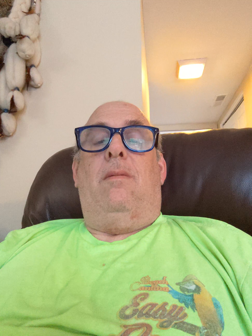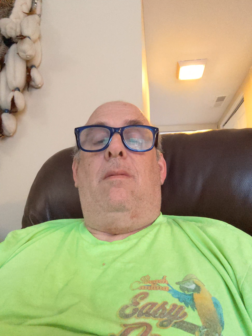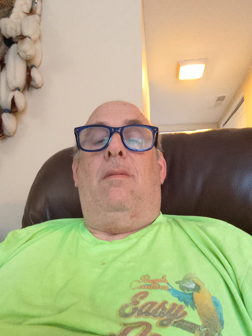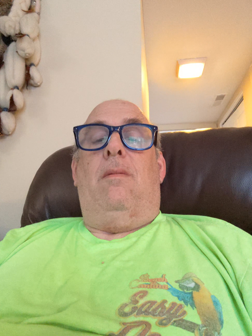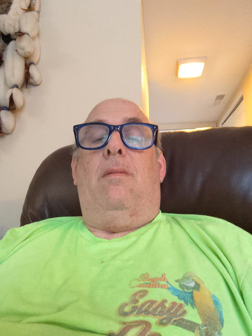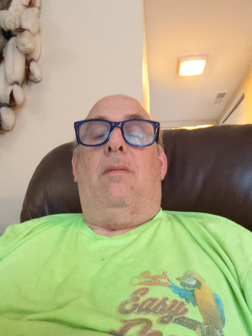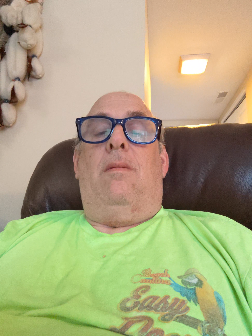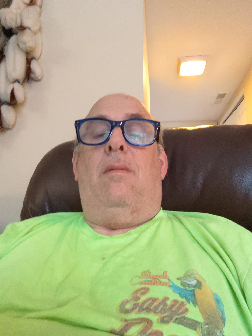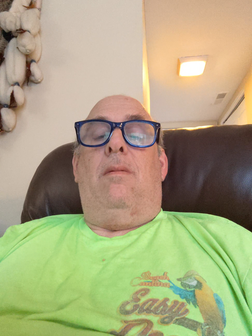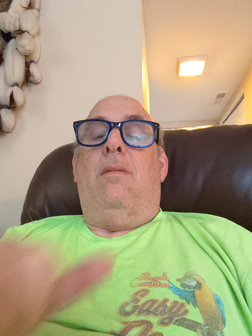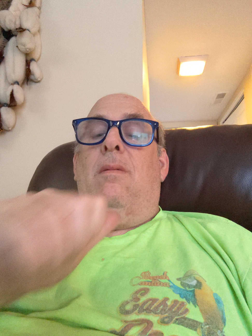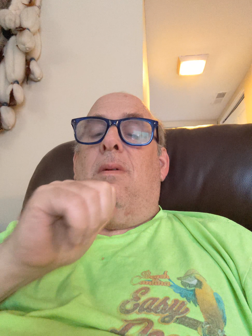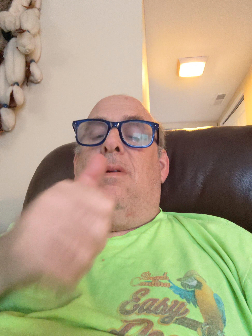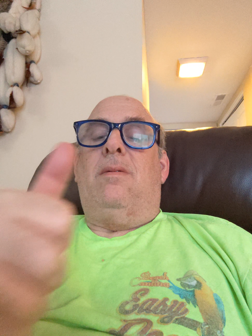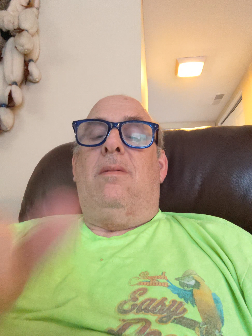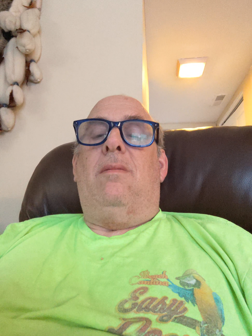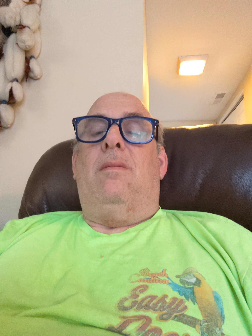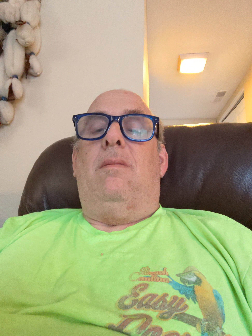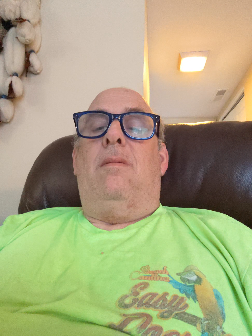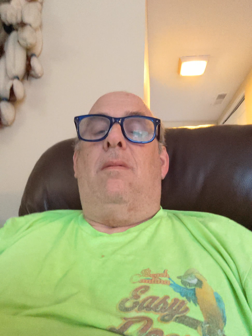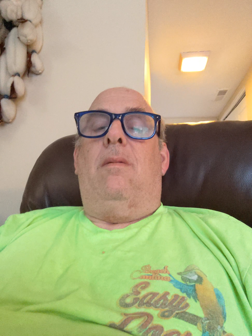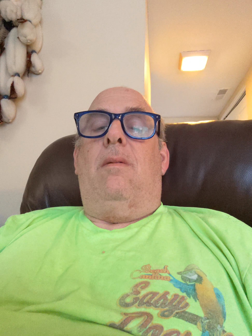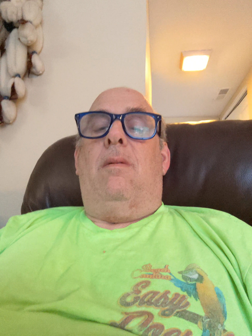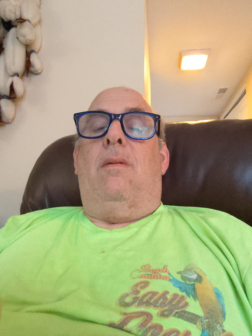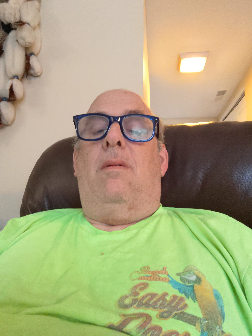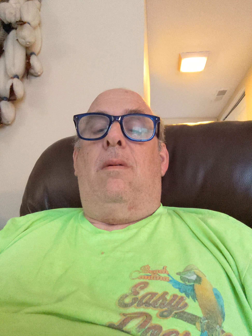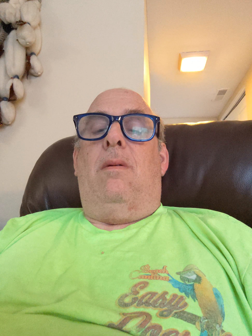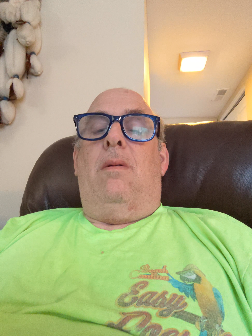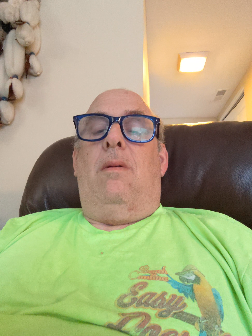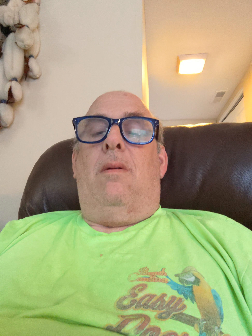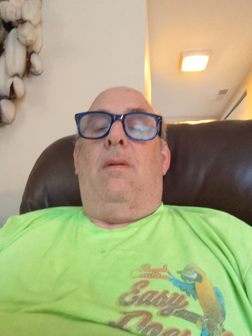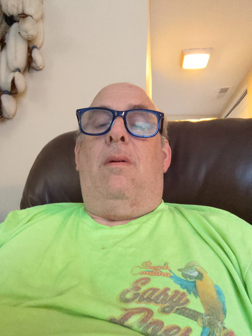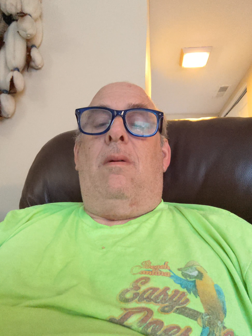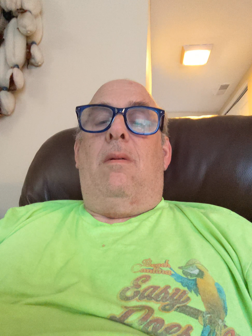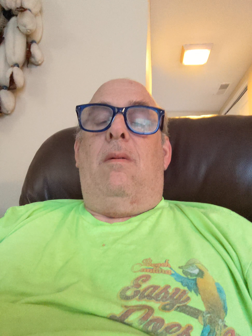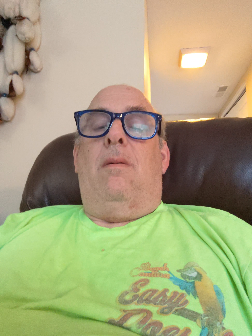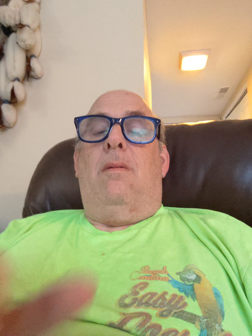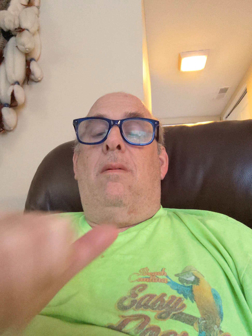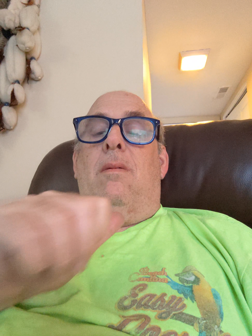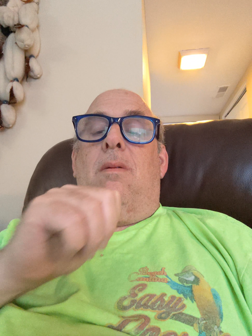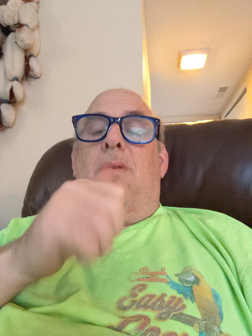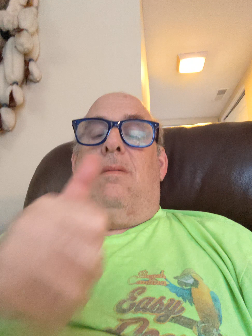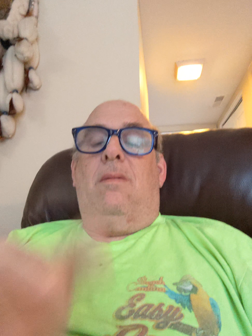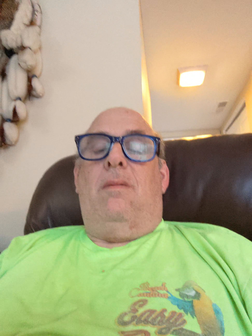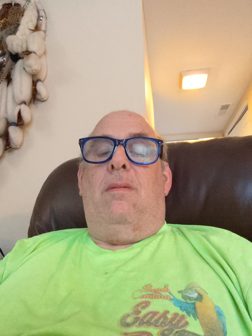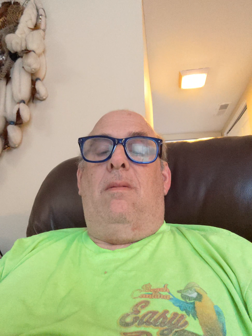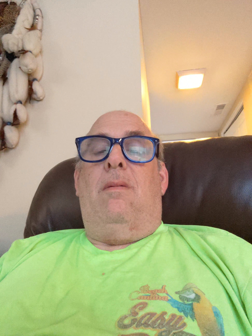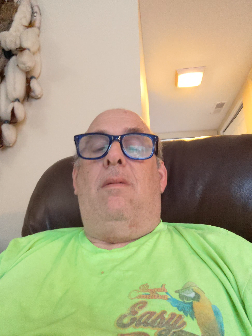not